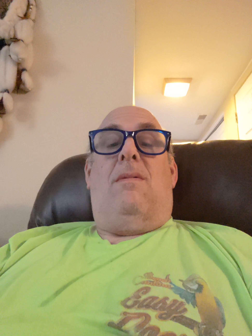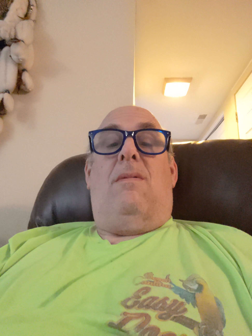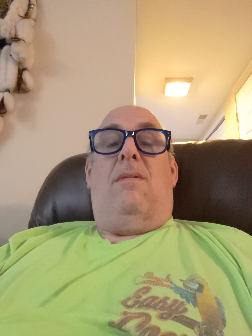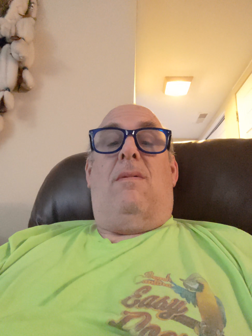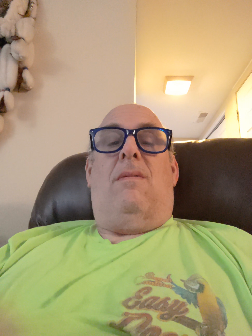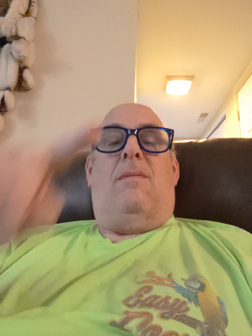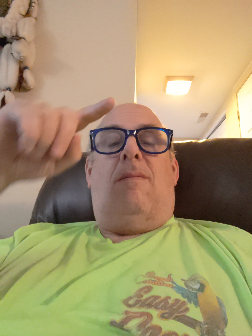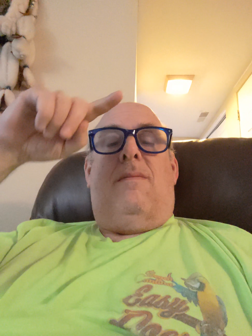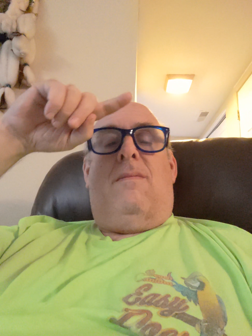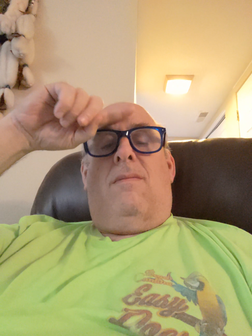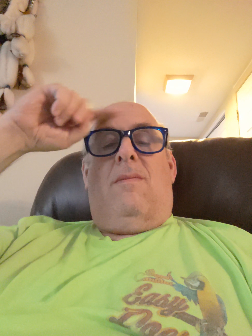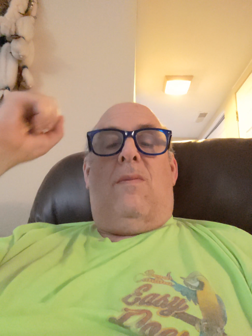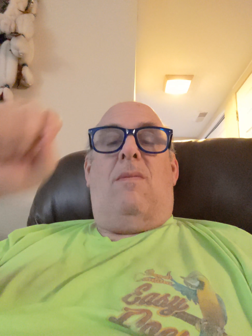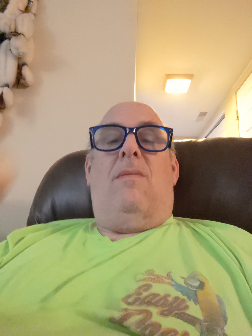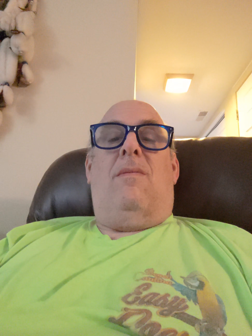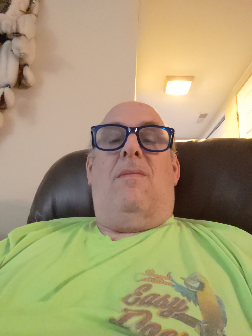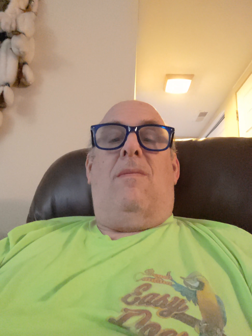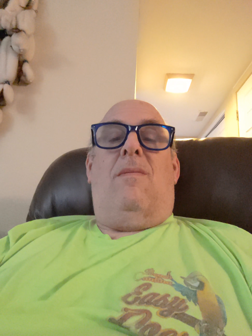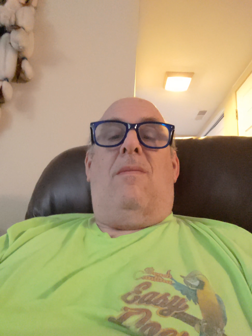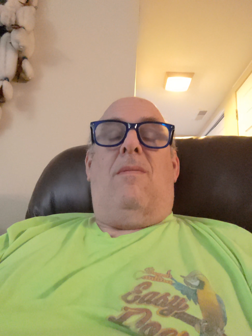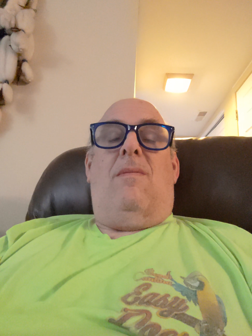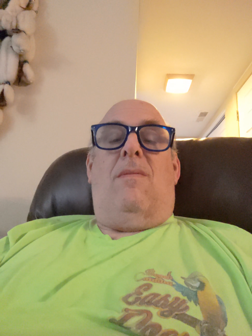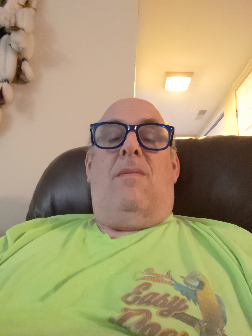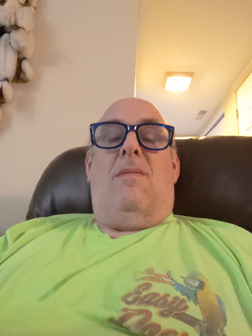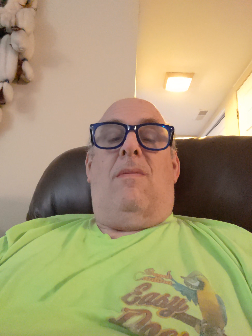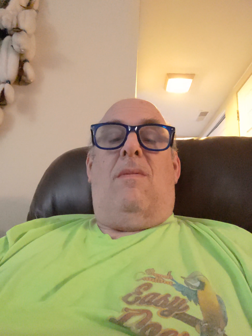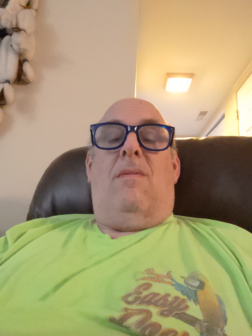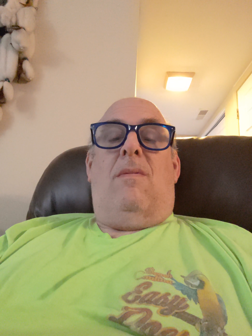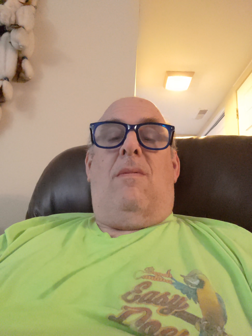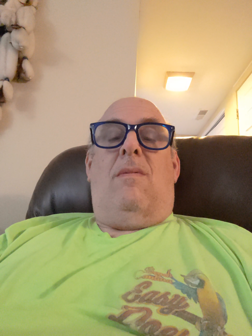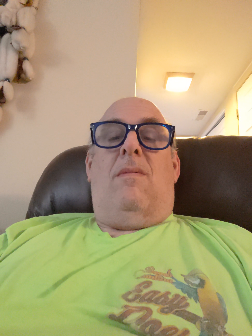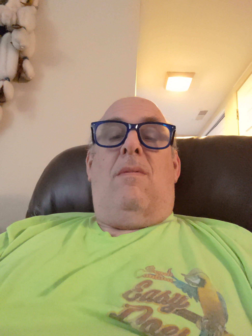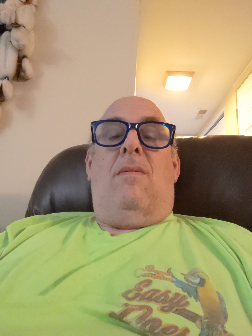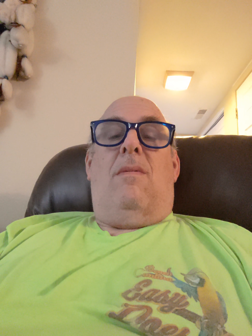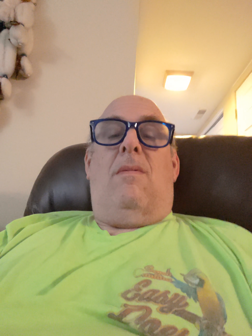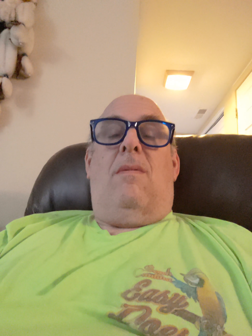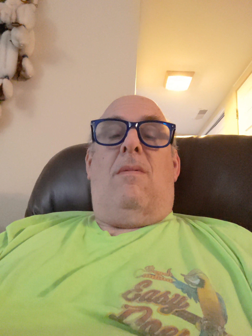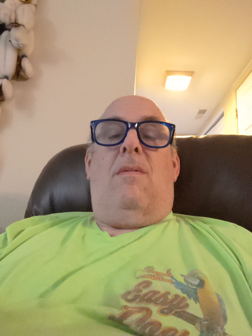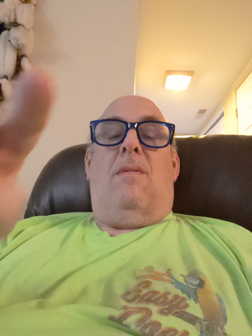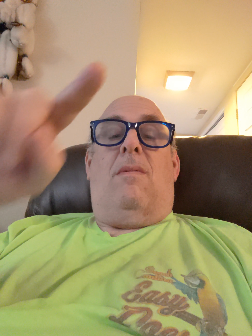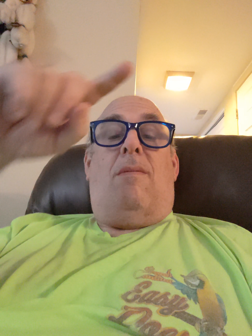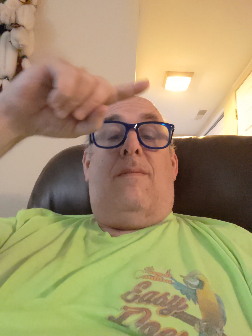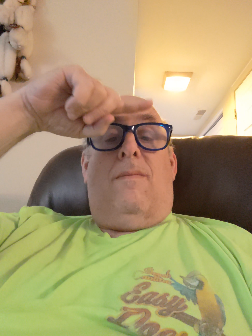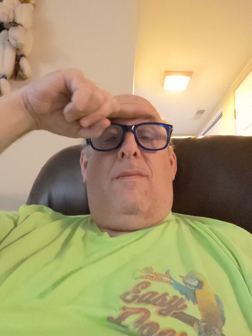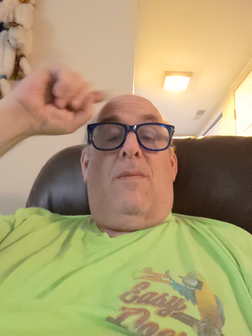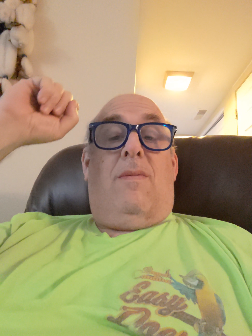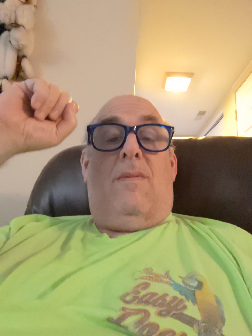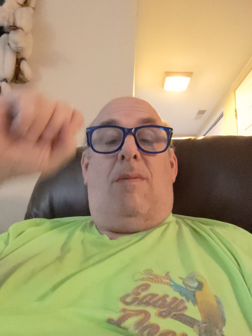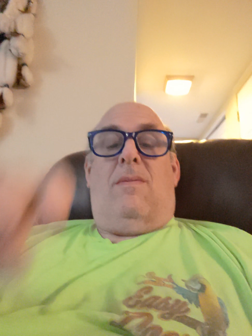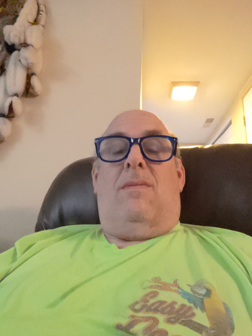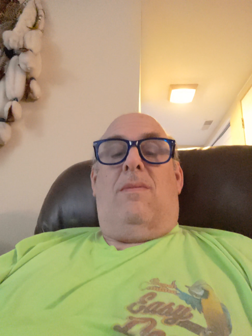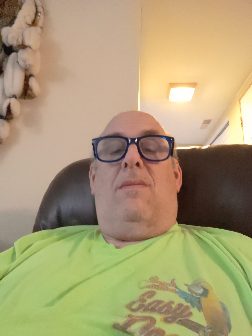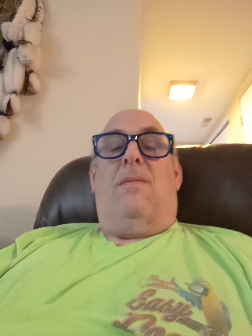because